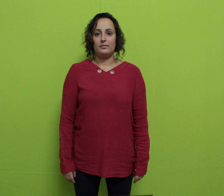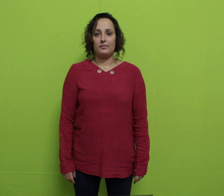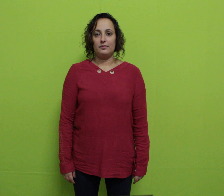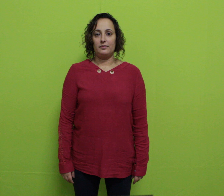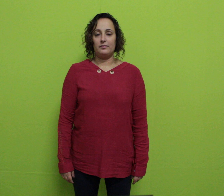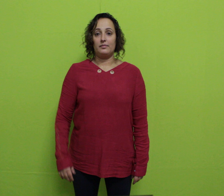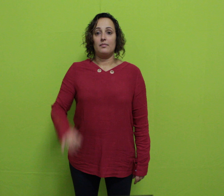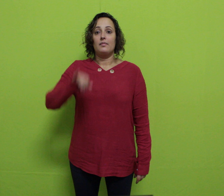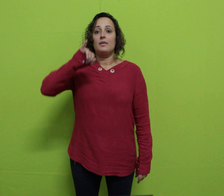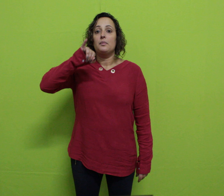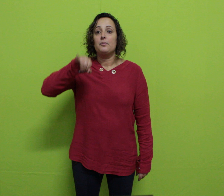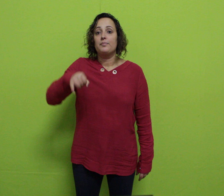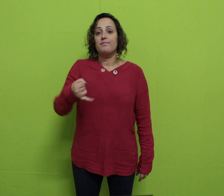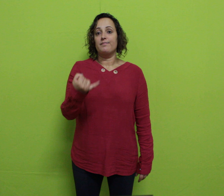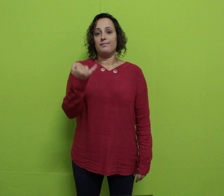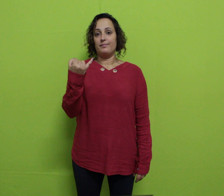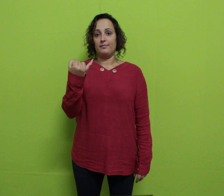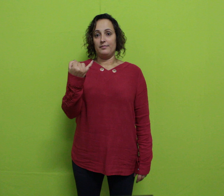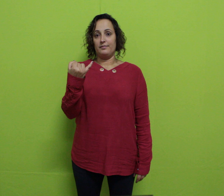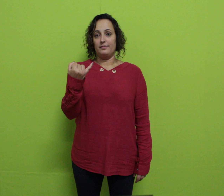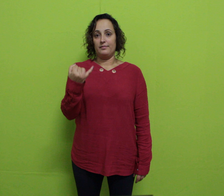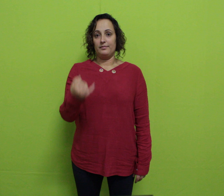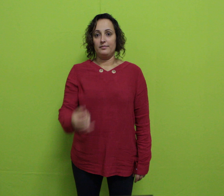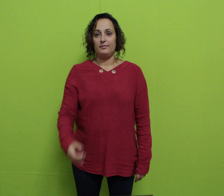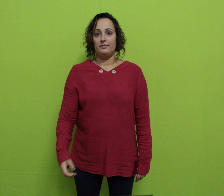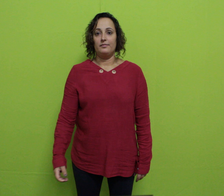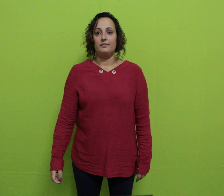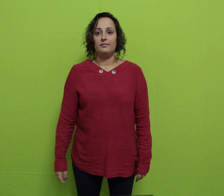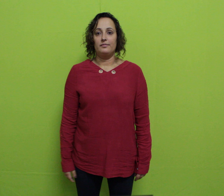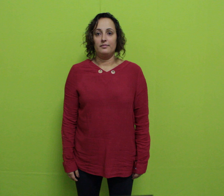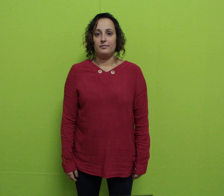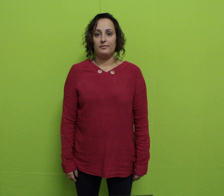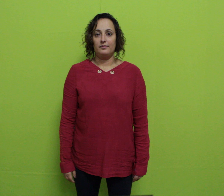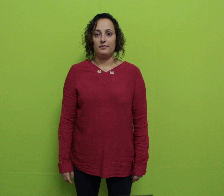aproveitar